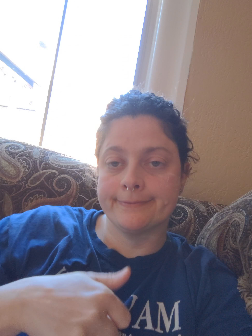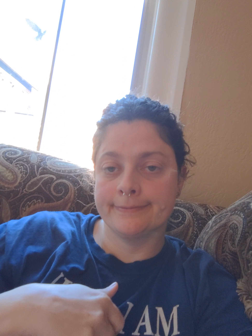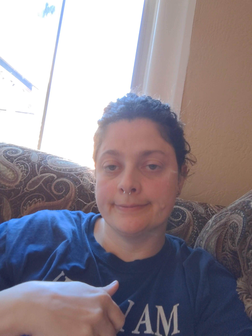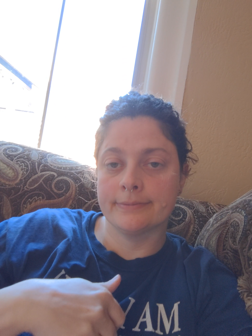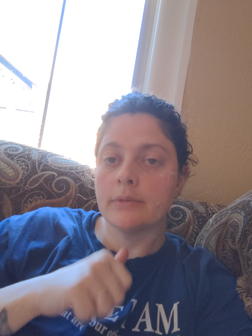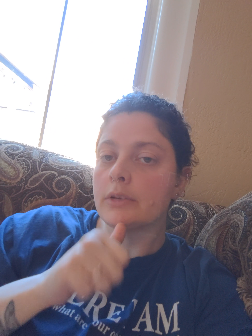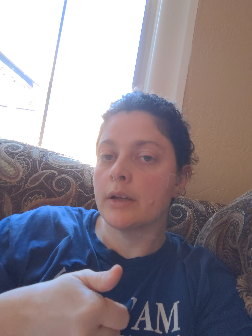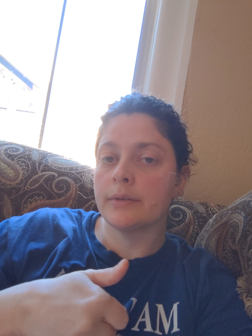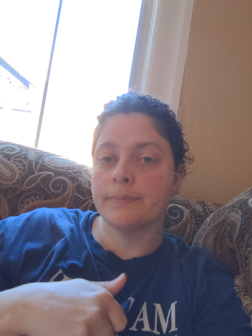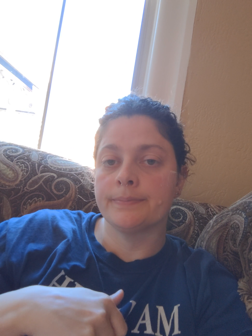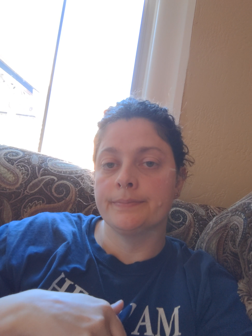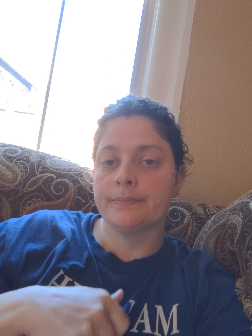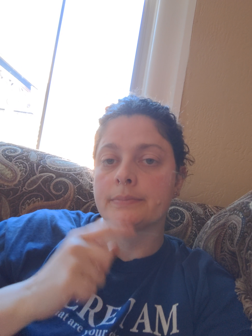not